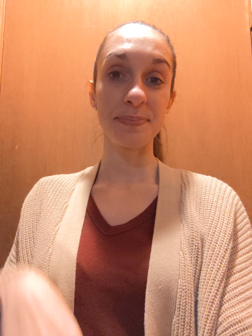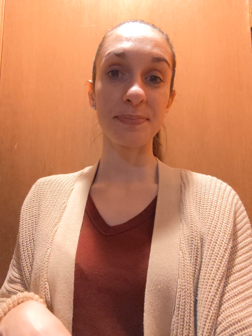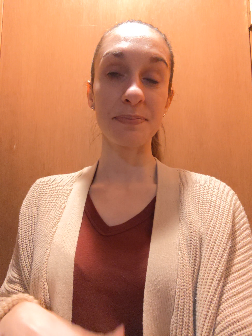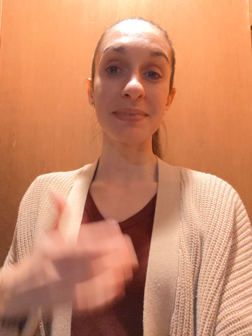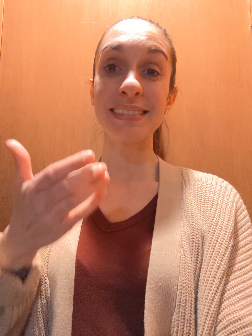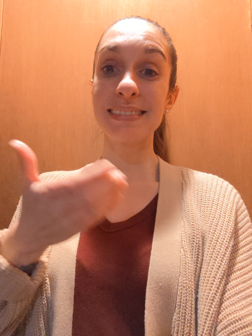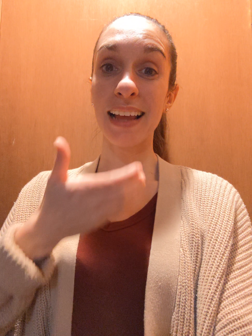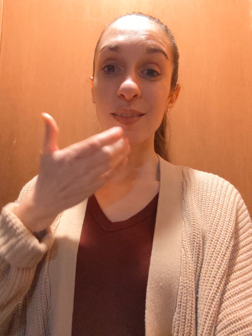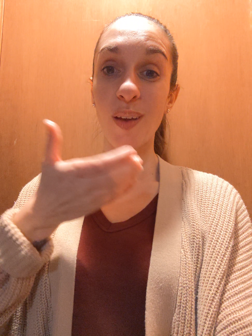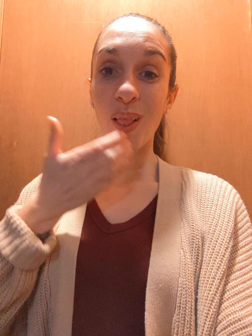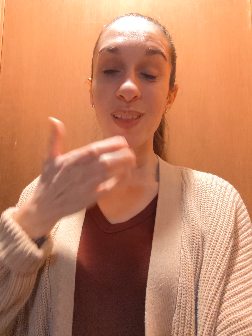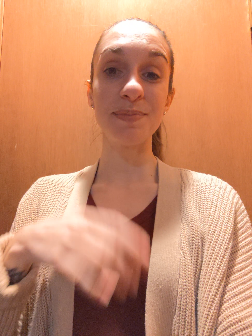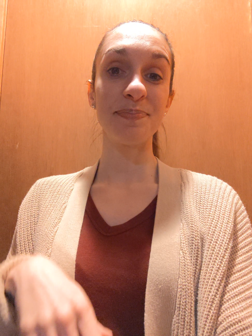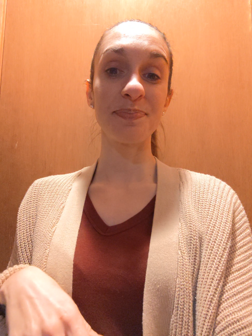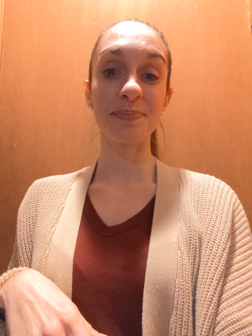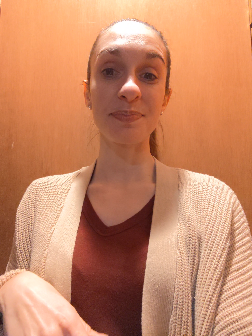cereal